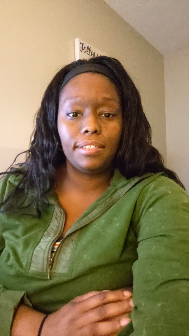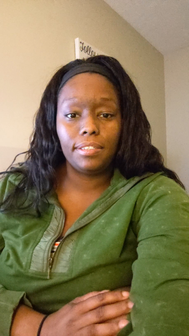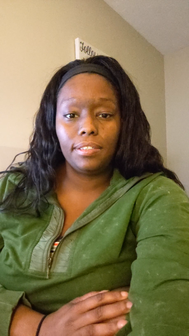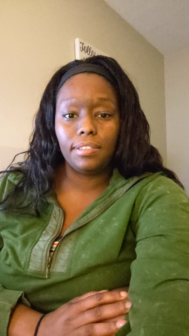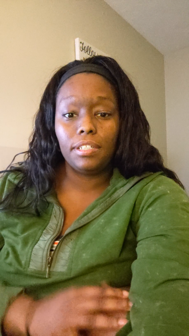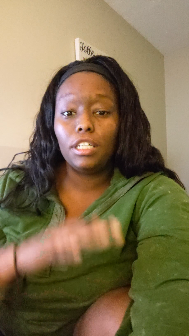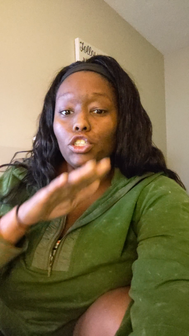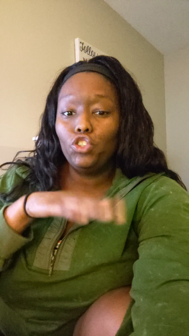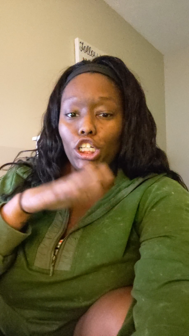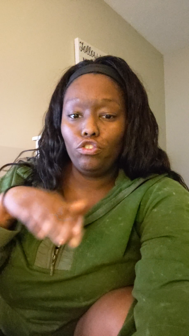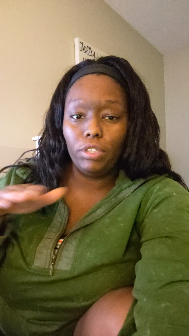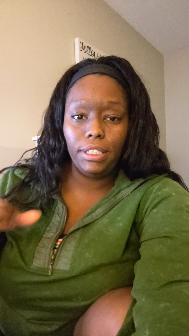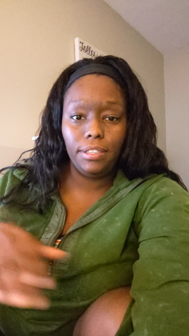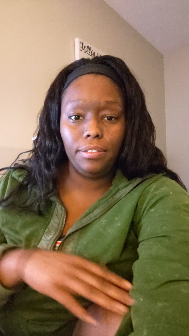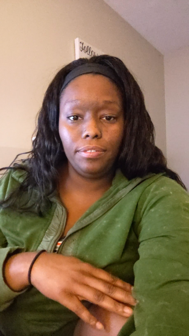children